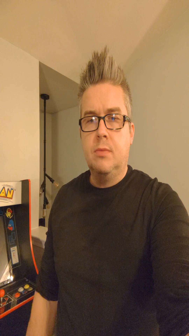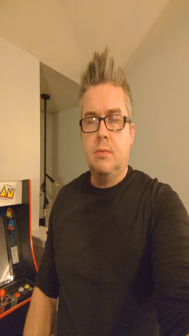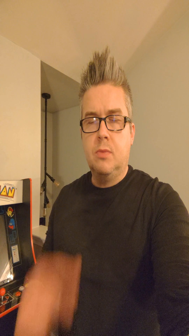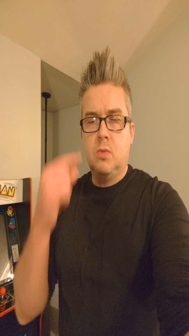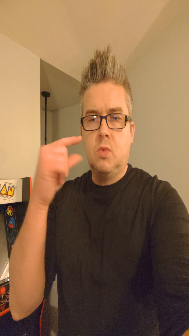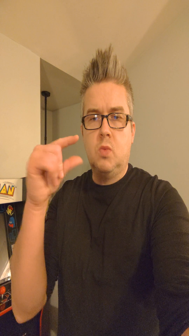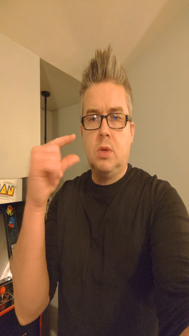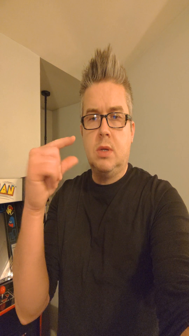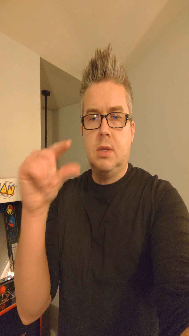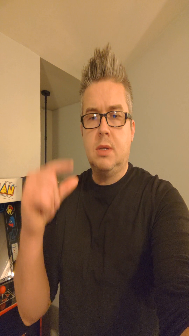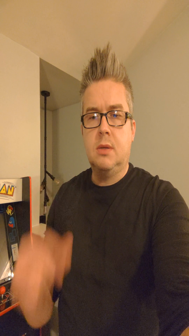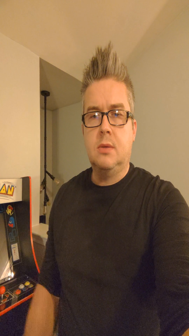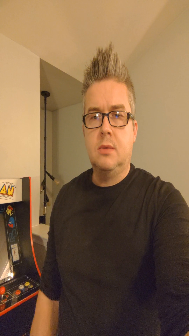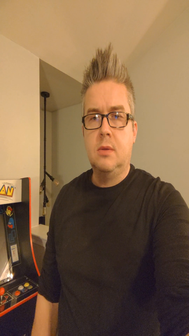green